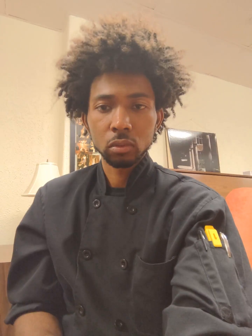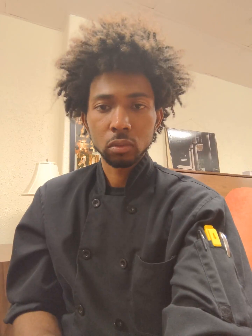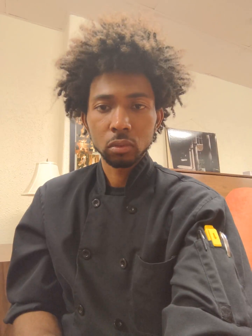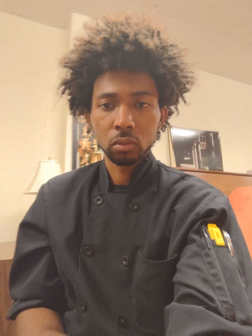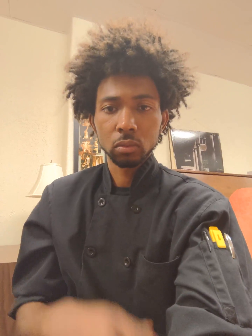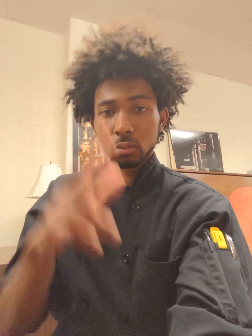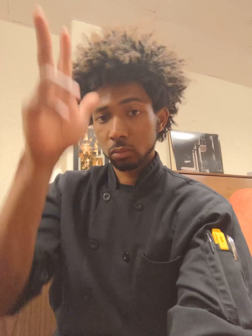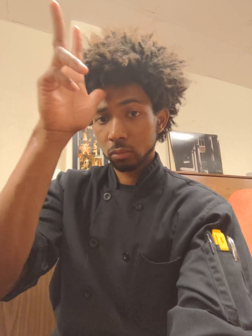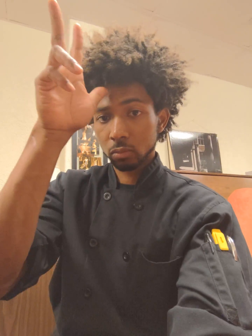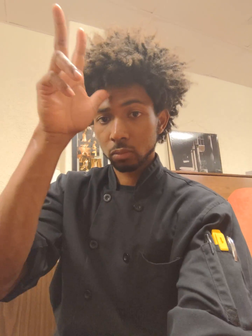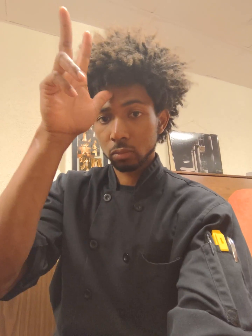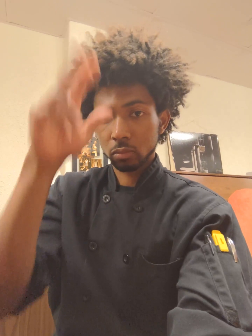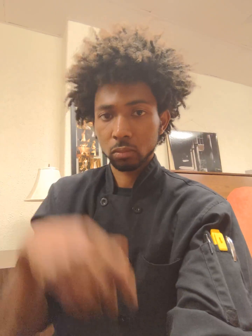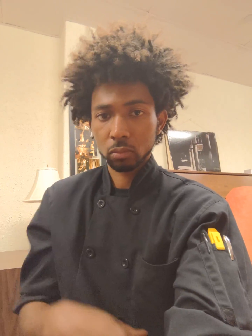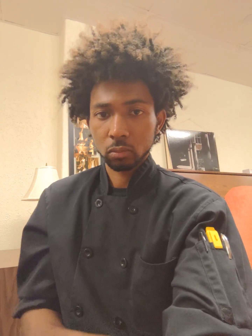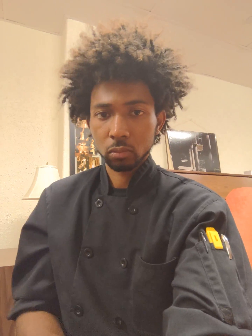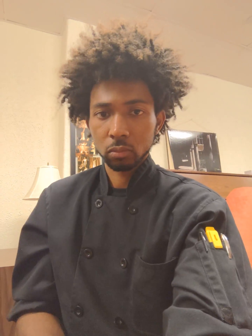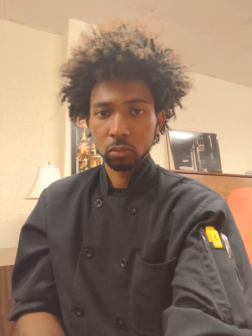rooster